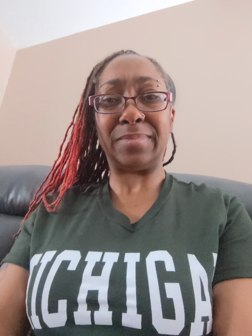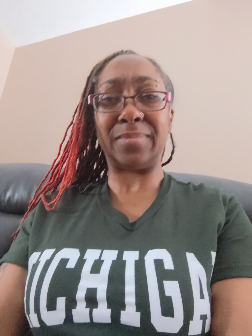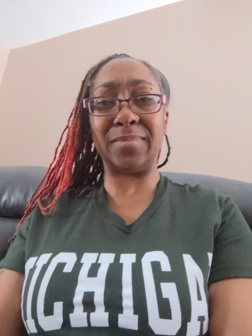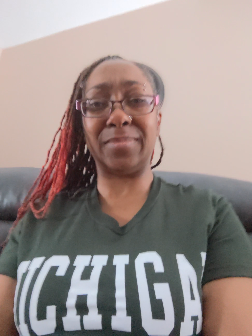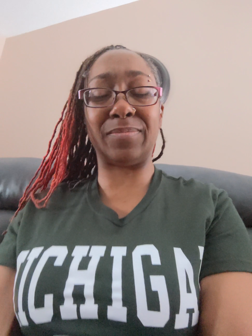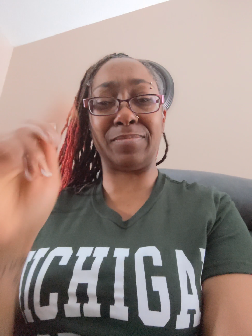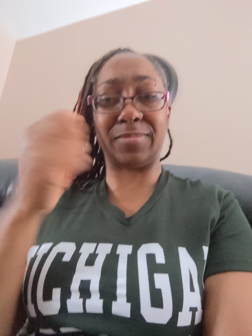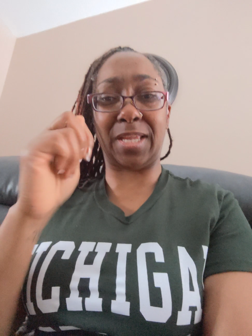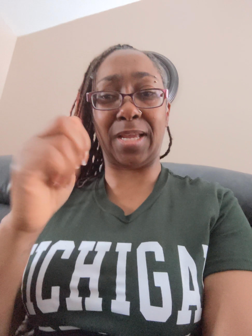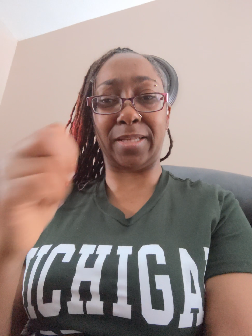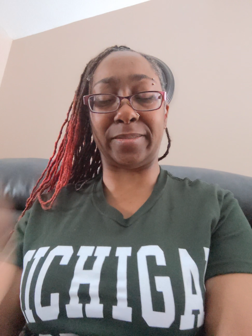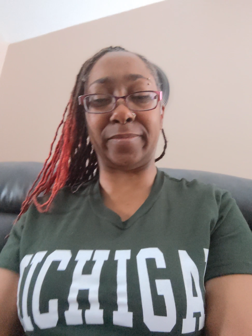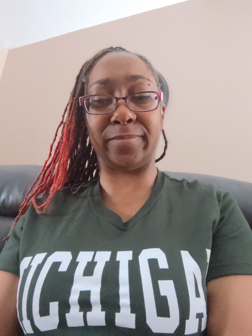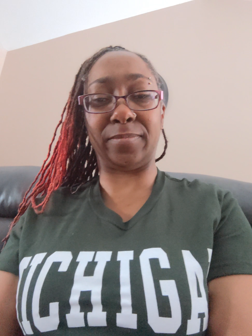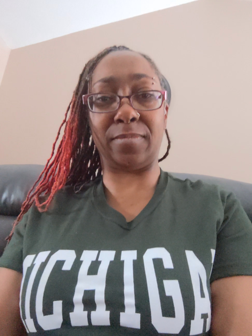potty